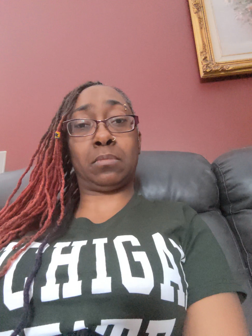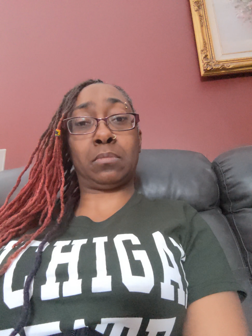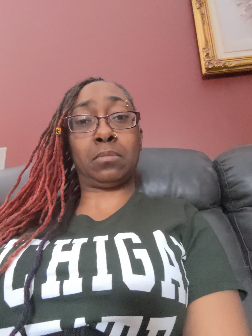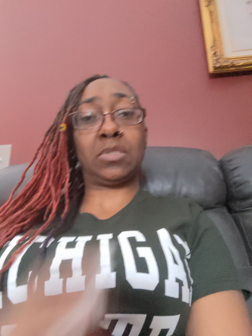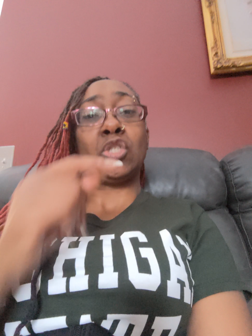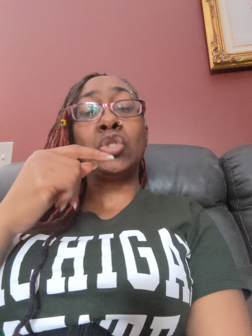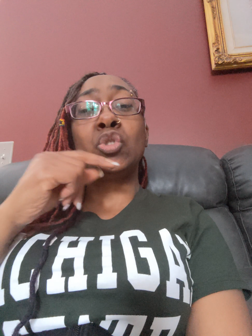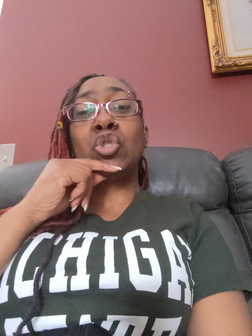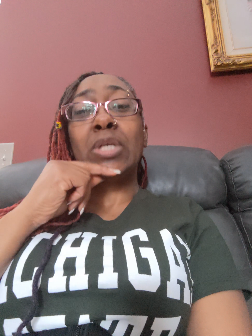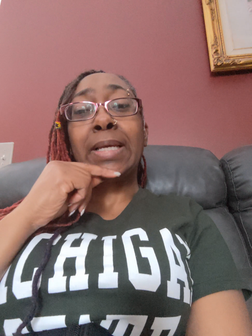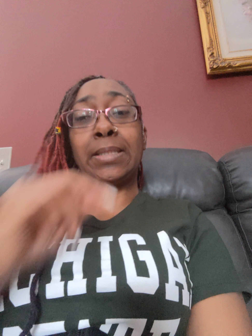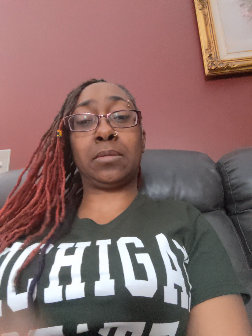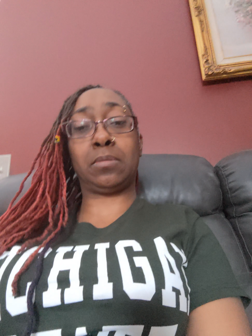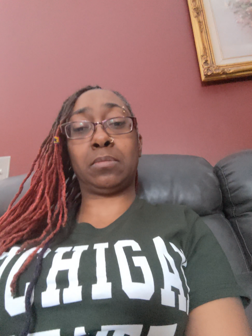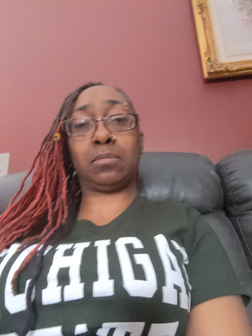chin